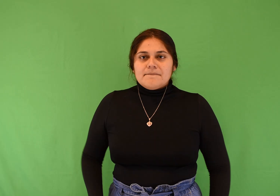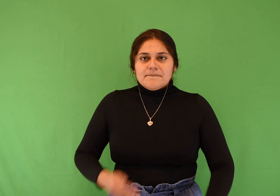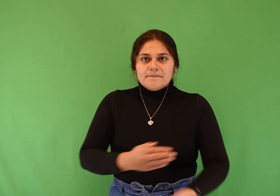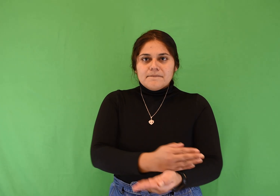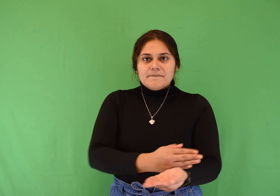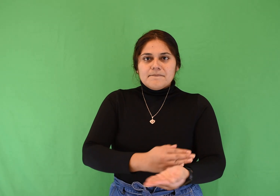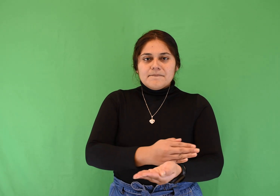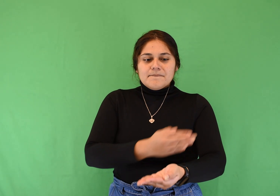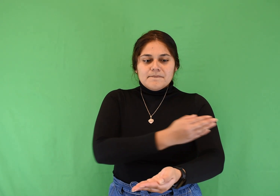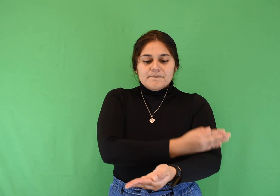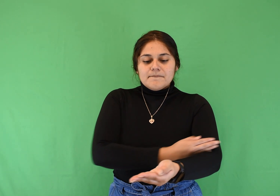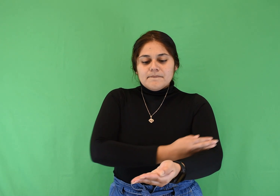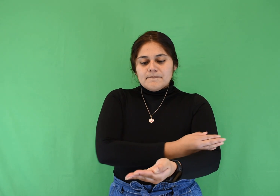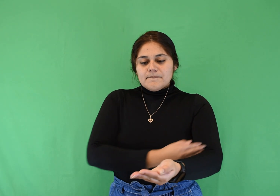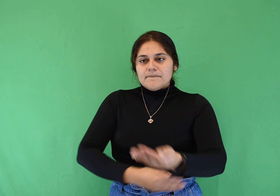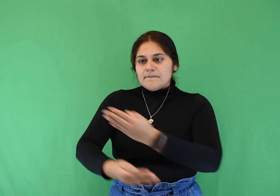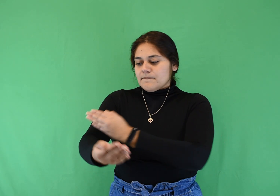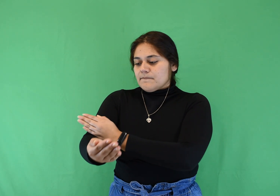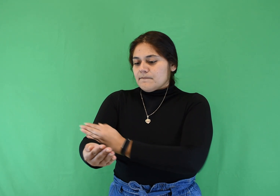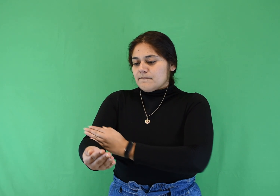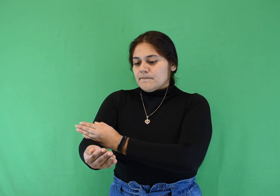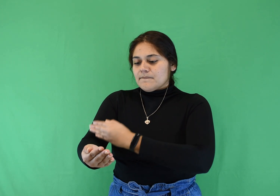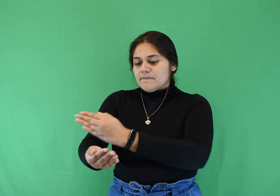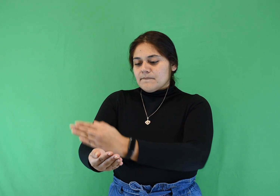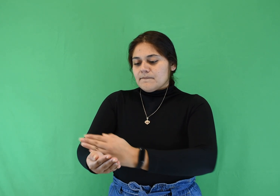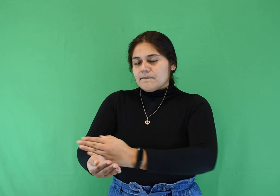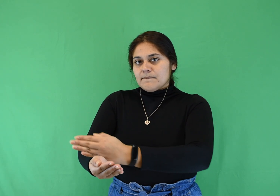cuerpo cortado